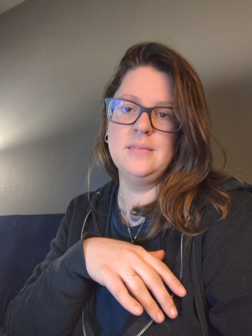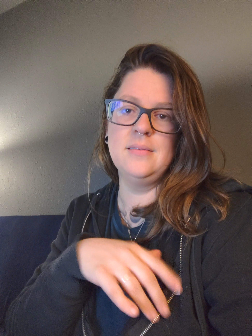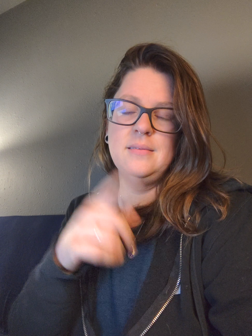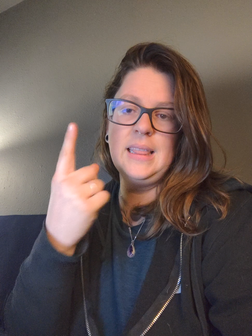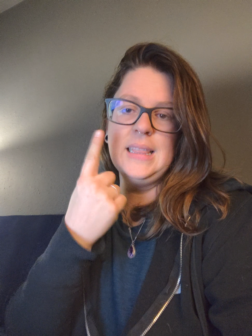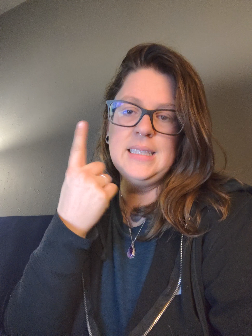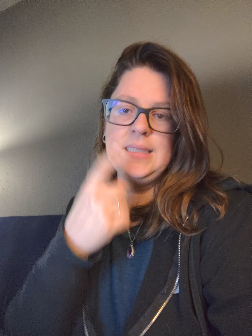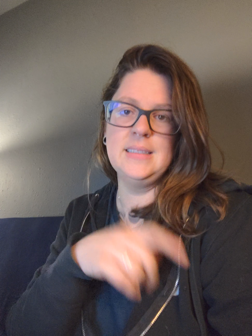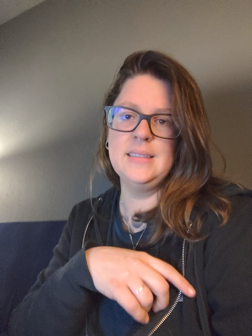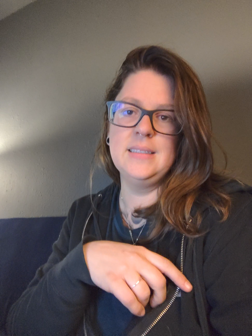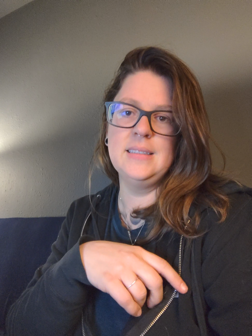think